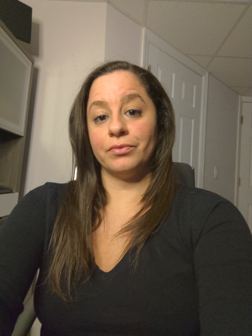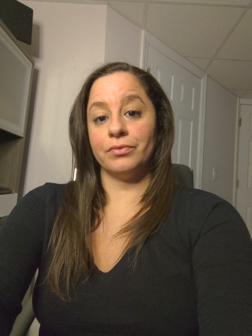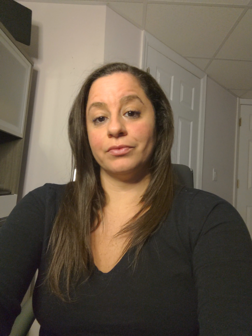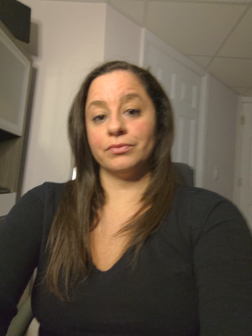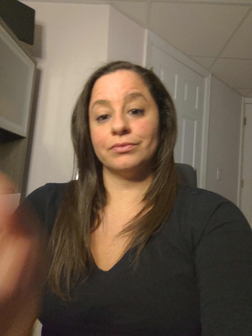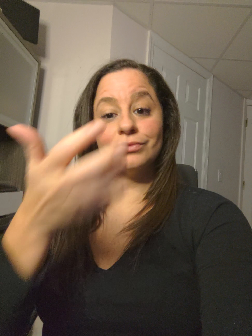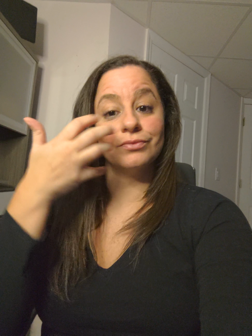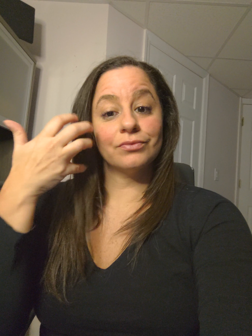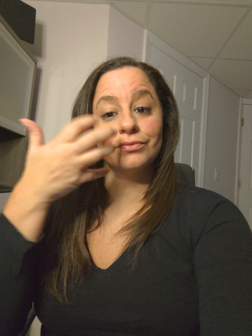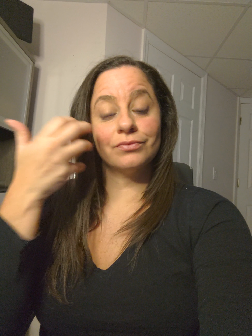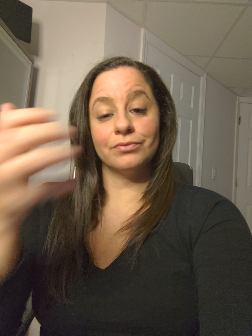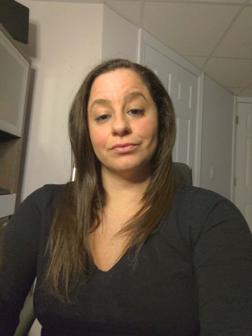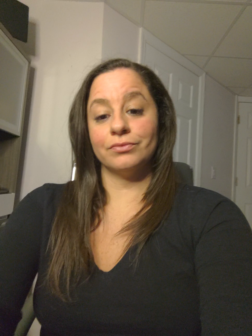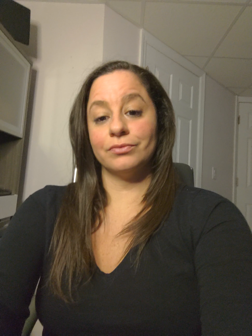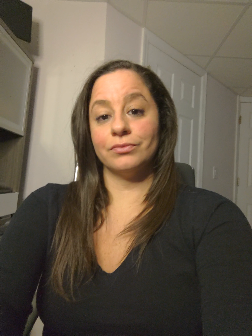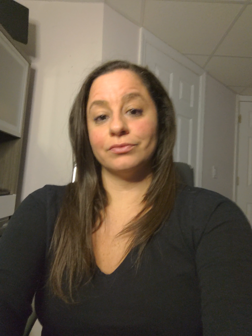tiger